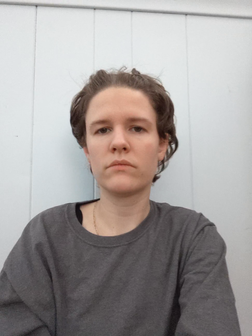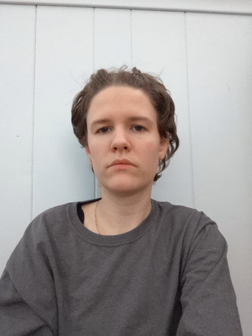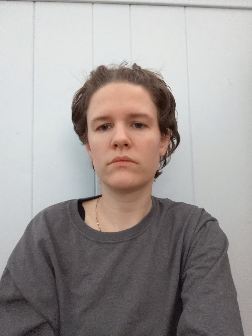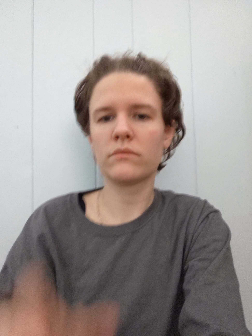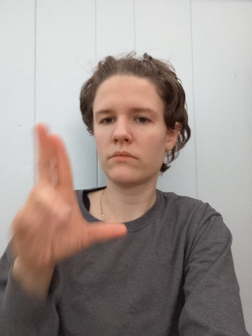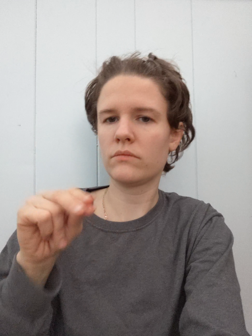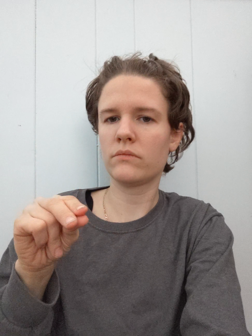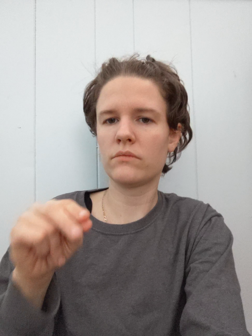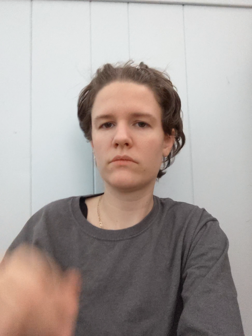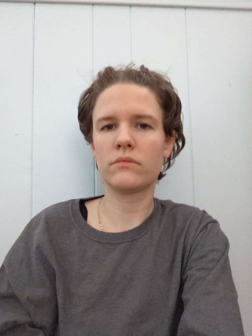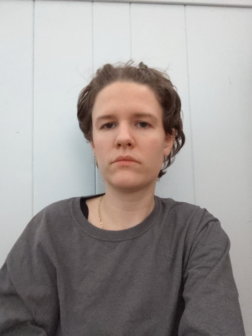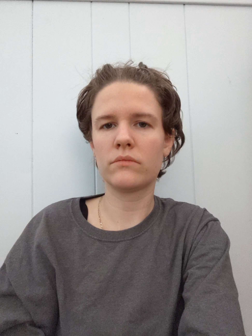no